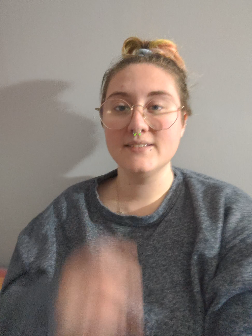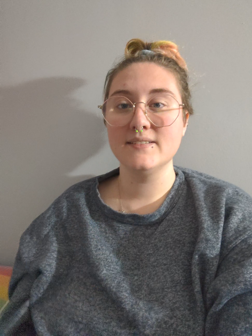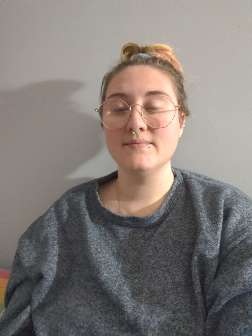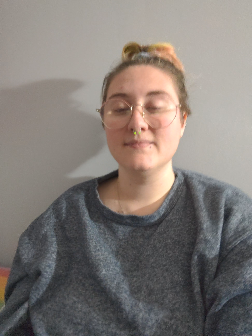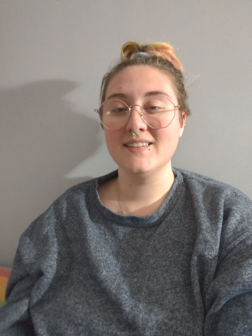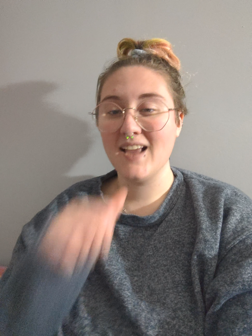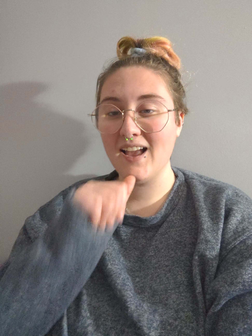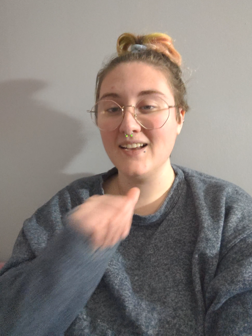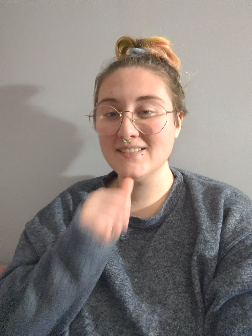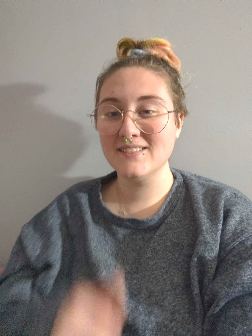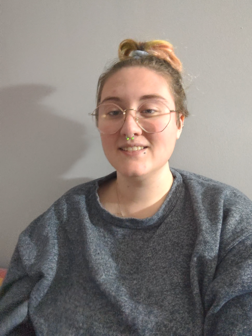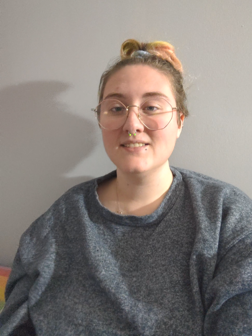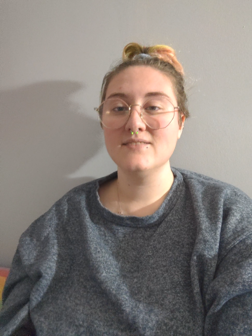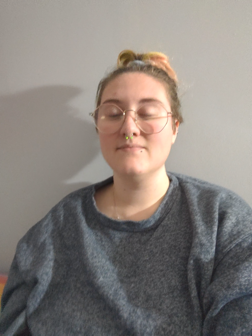nuts